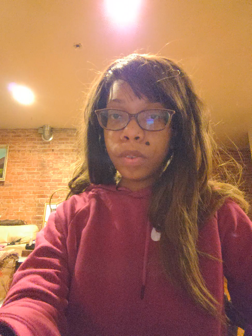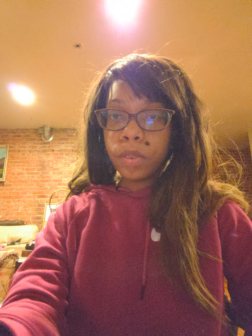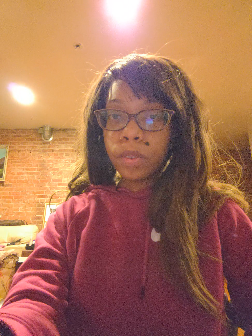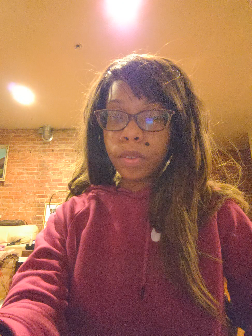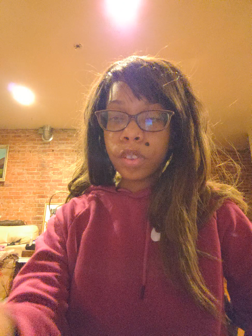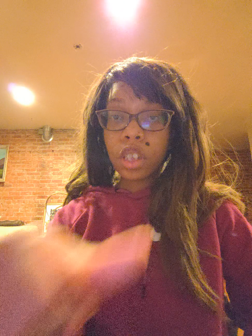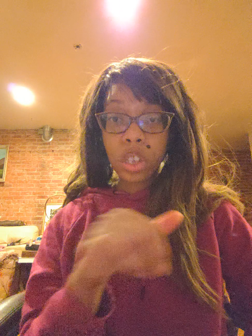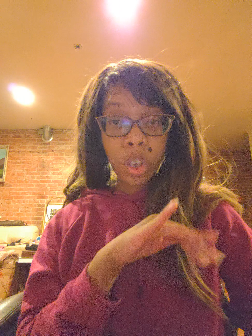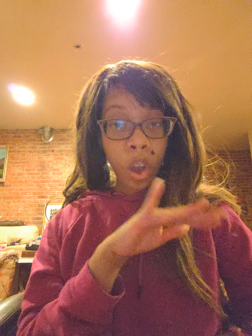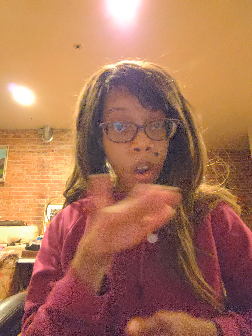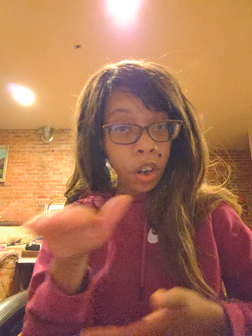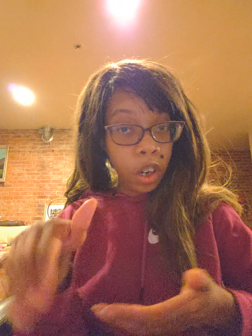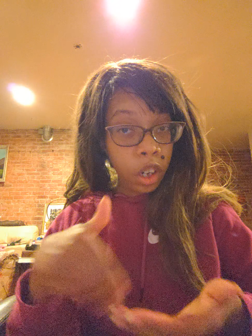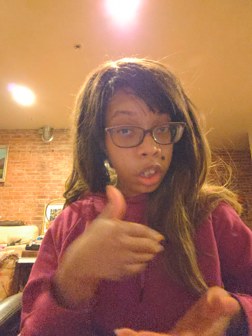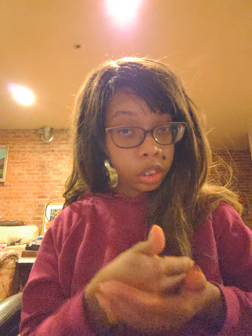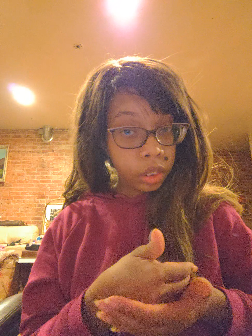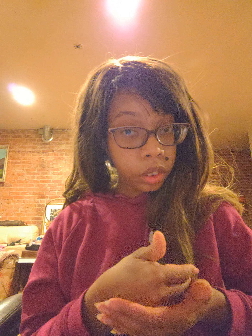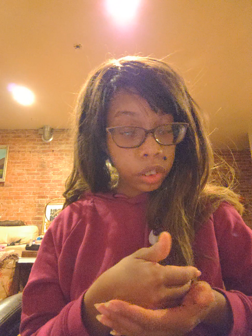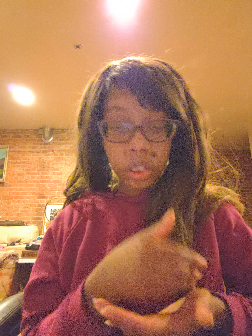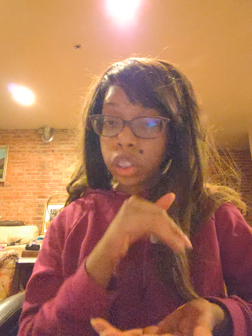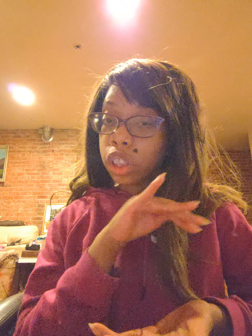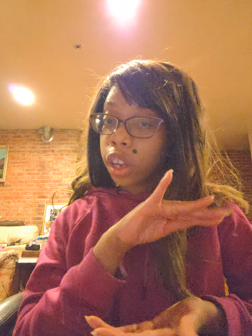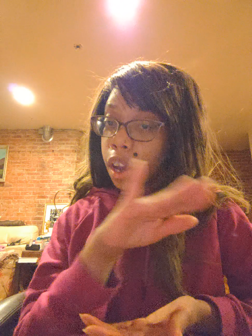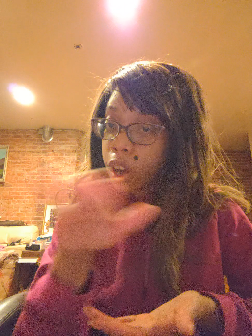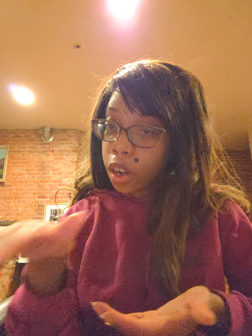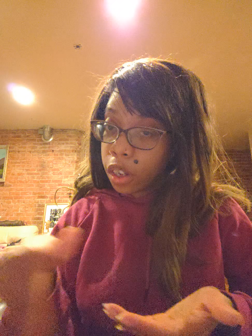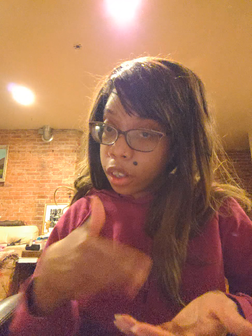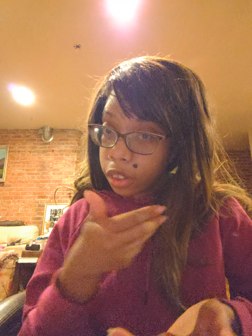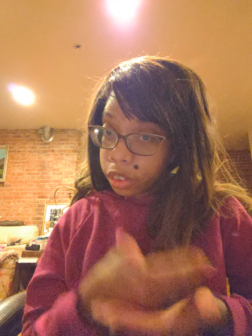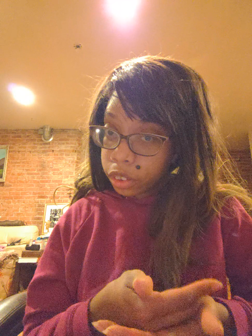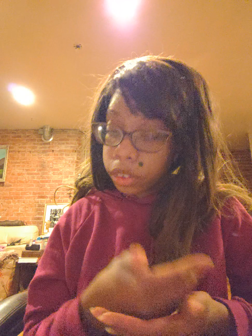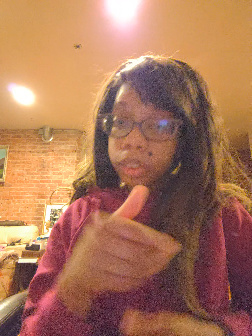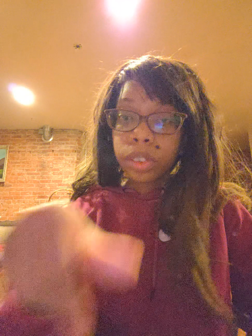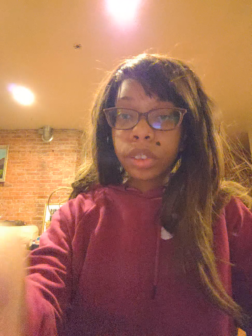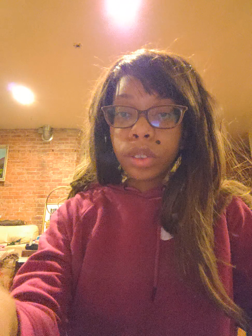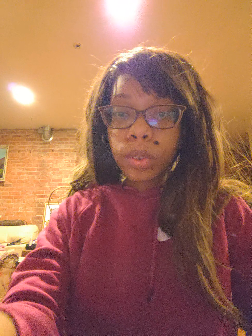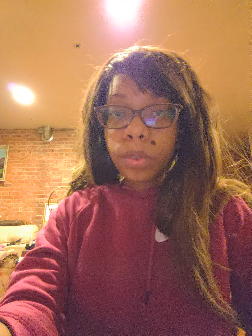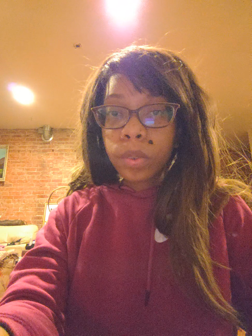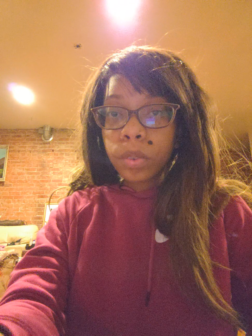all